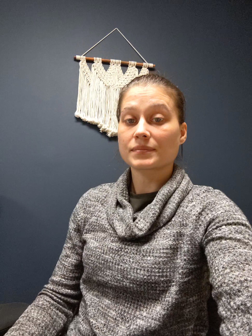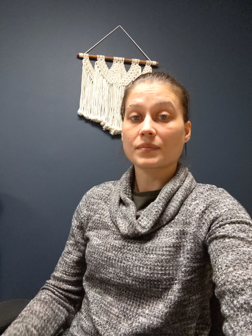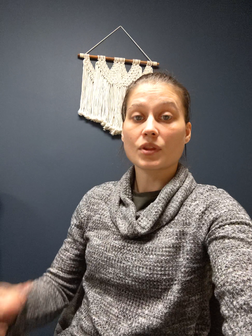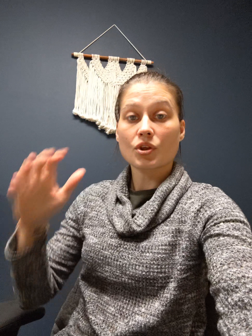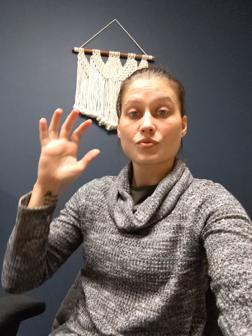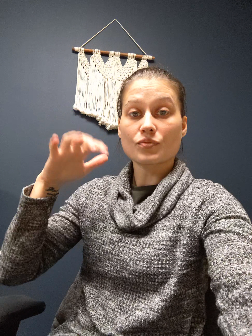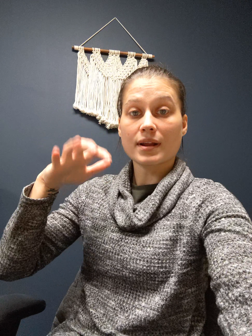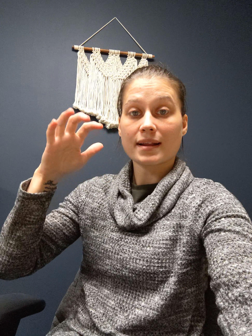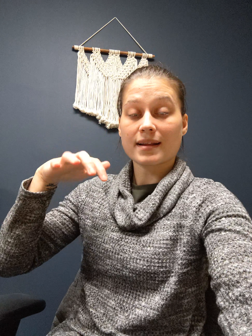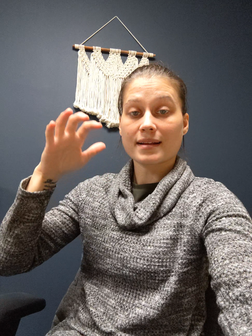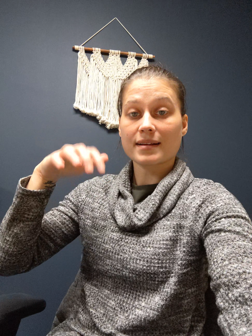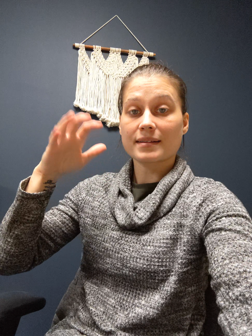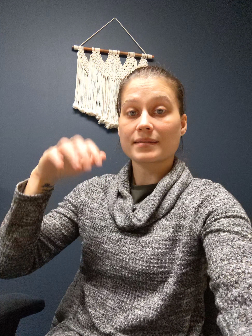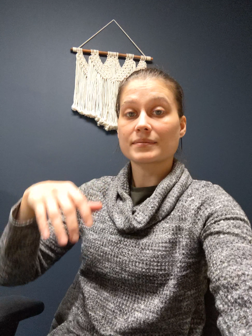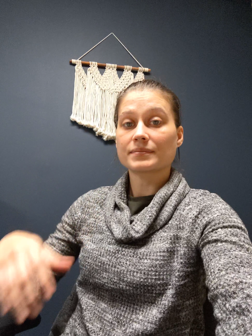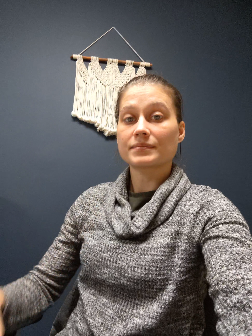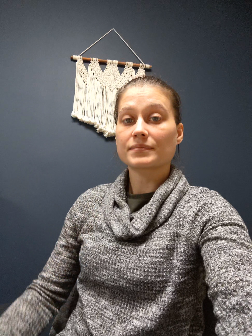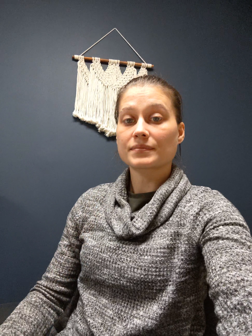rain